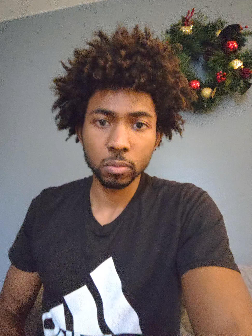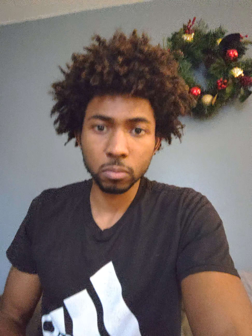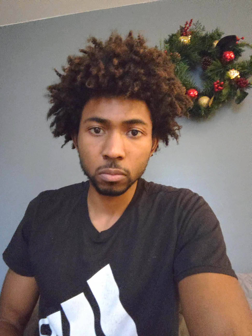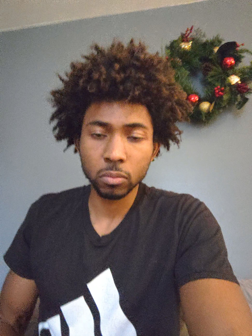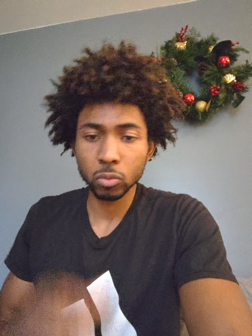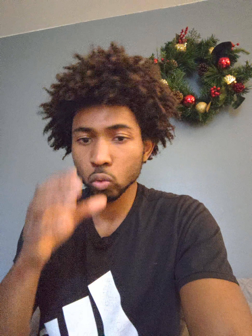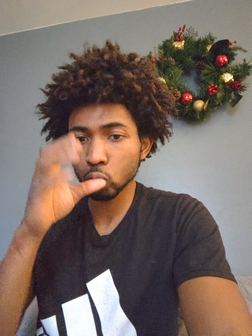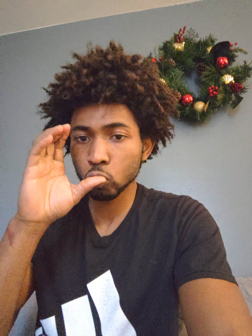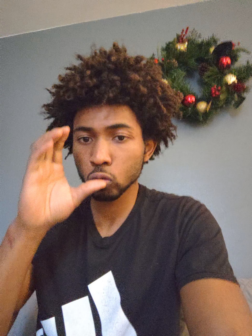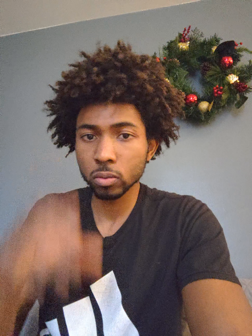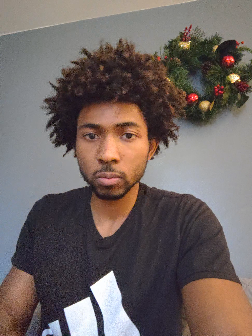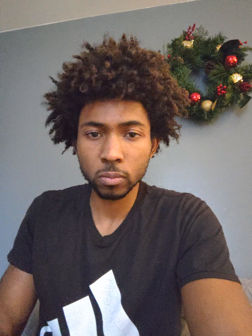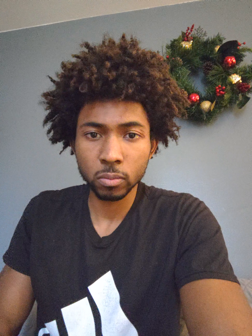drink